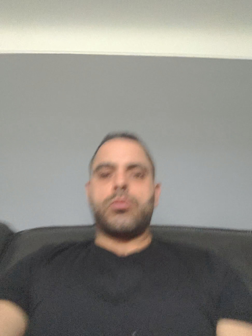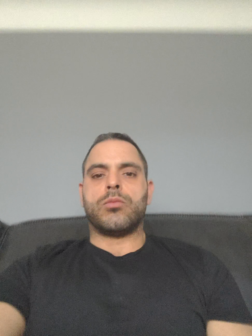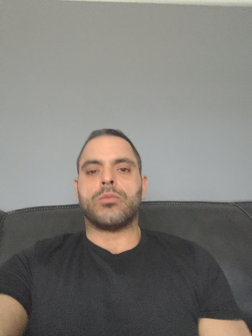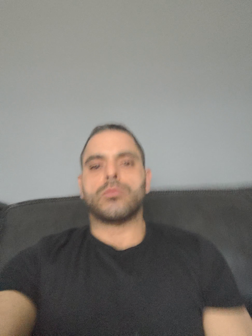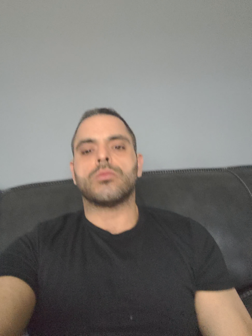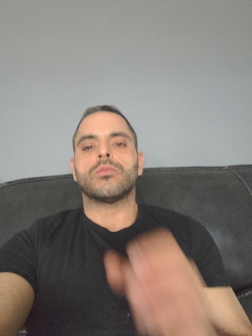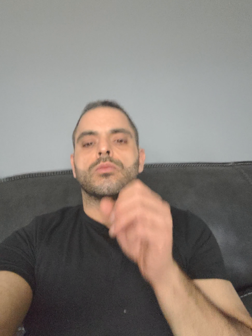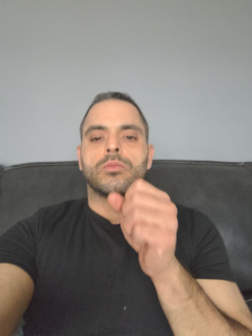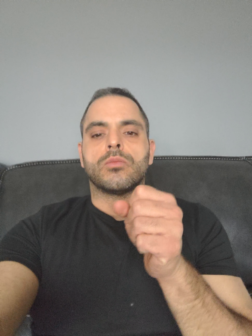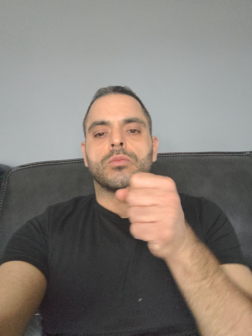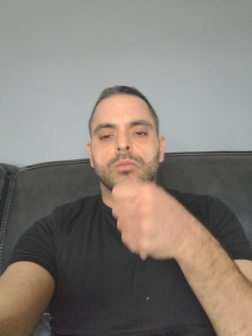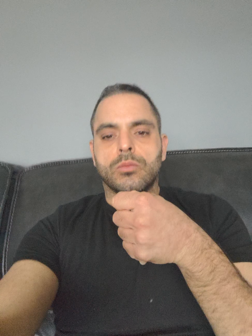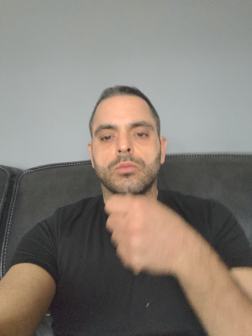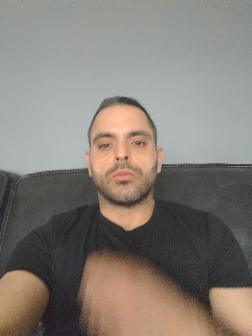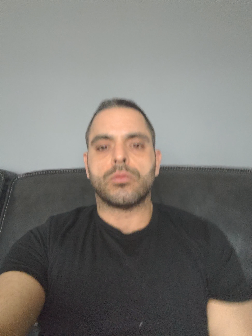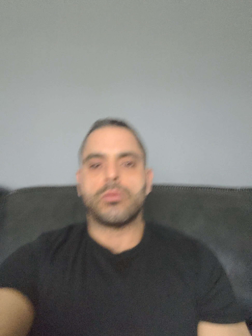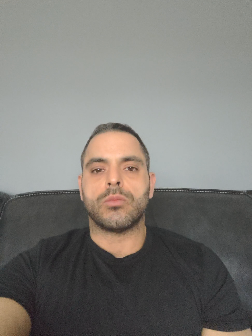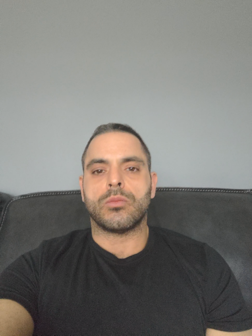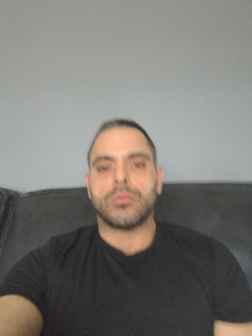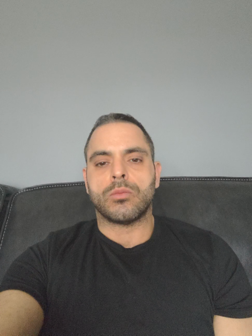make